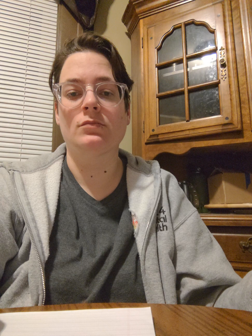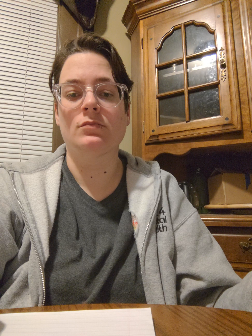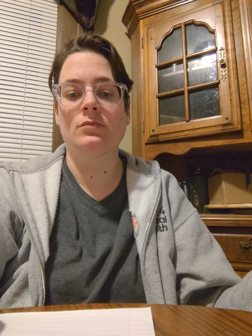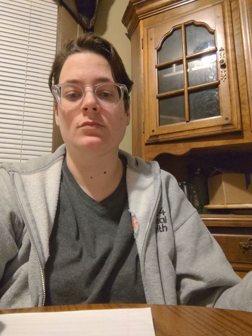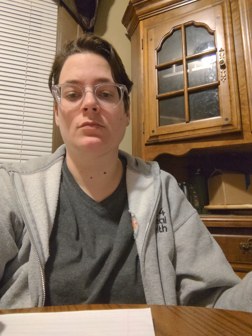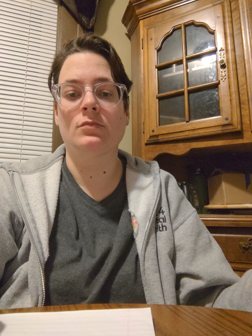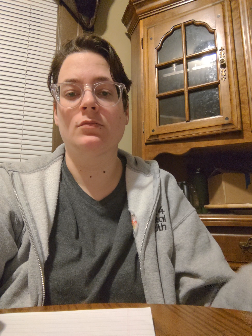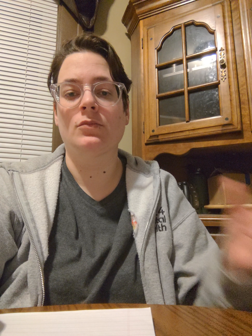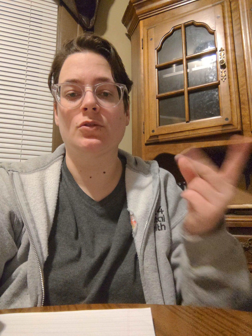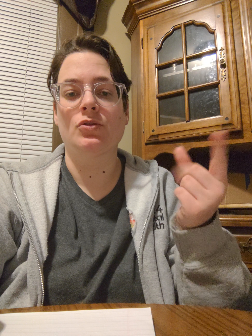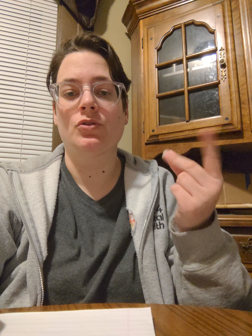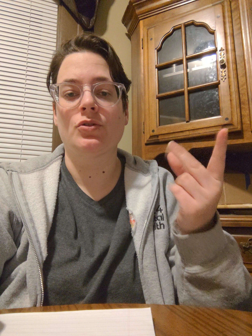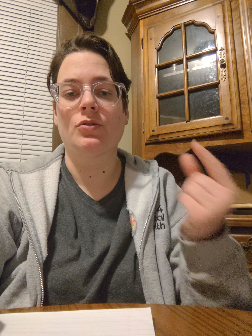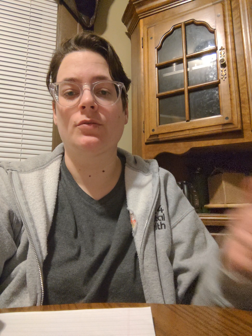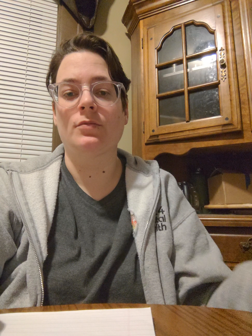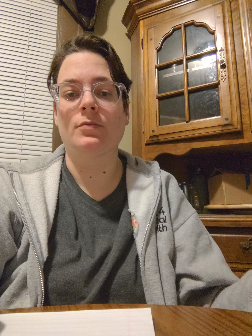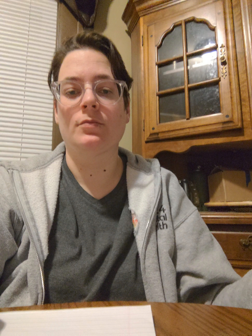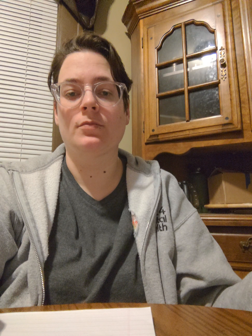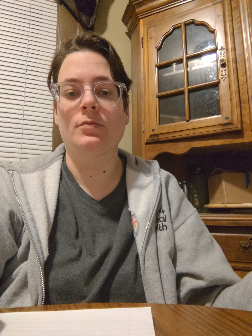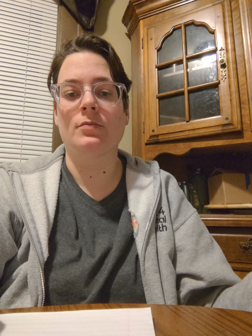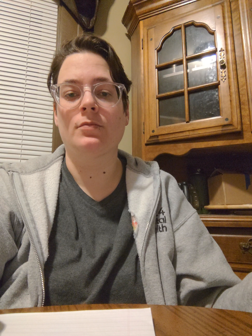dog